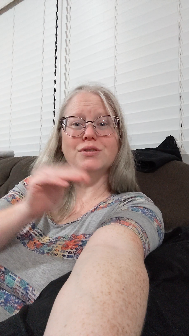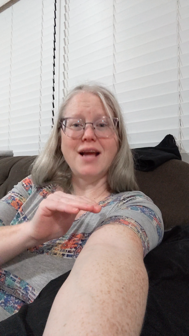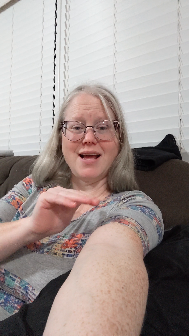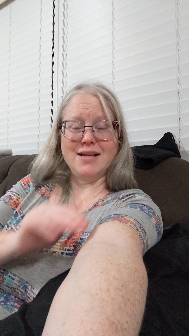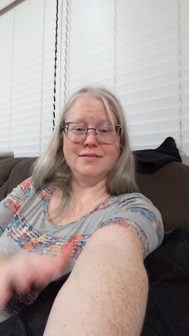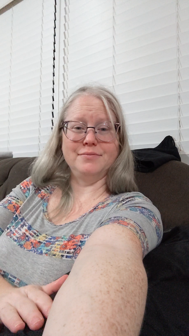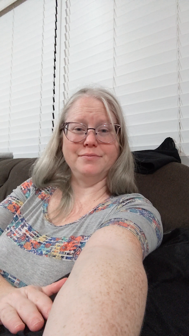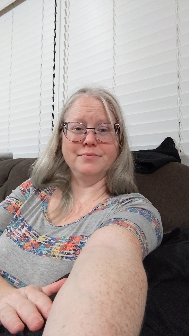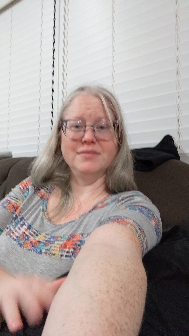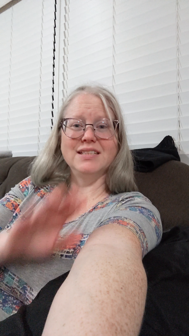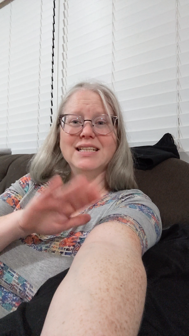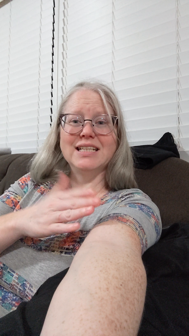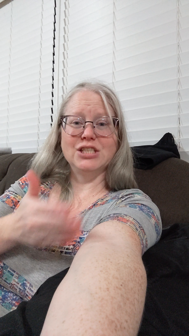kitchen